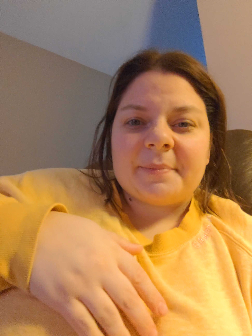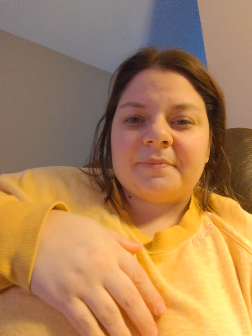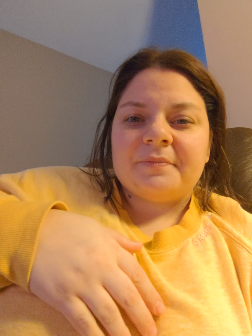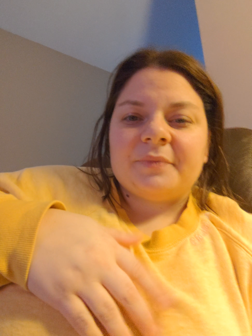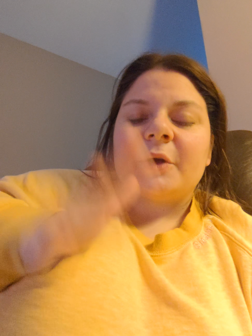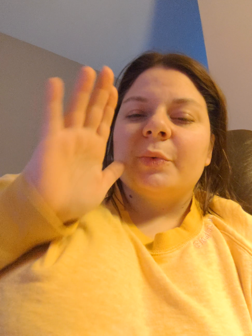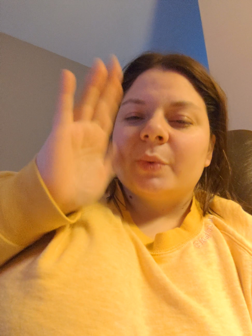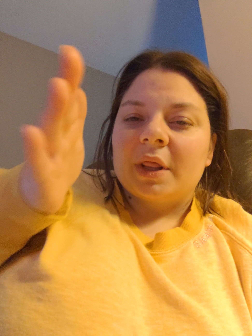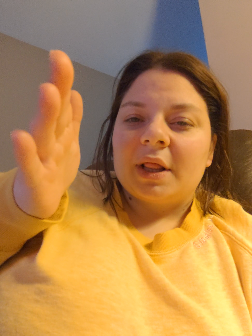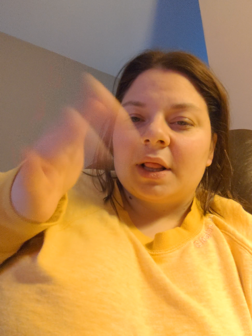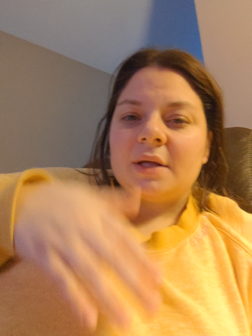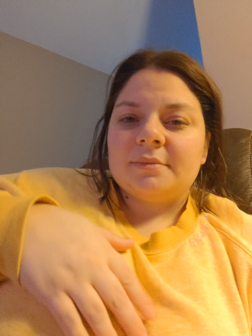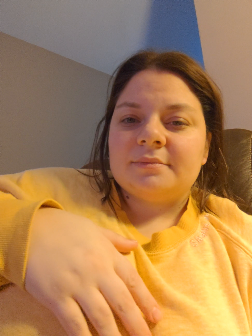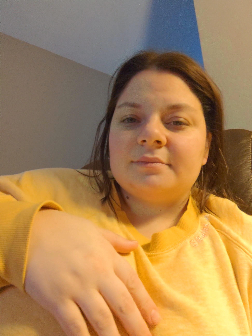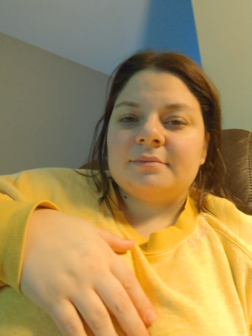will